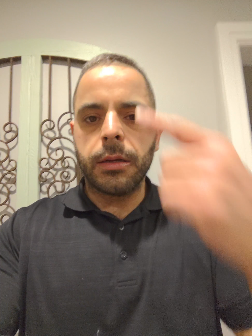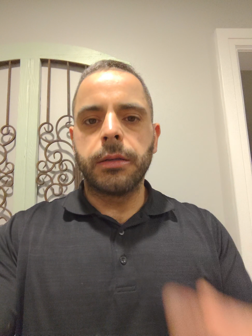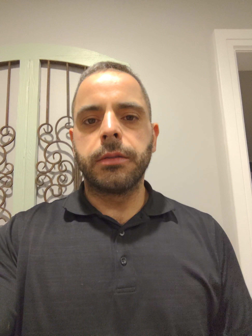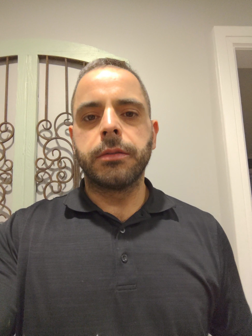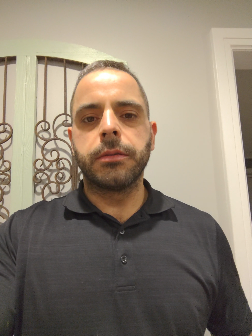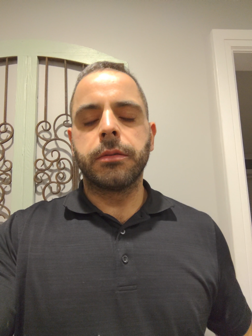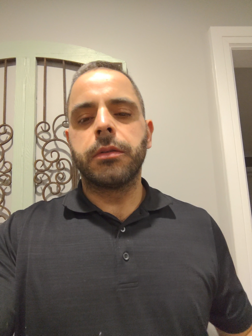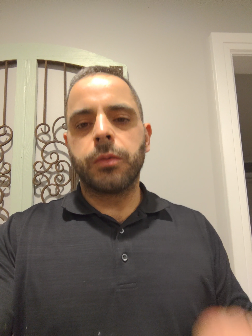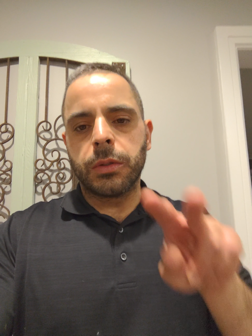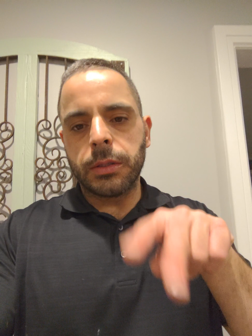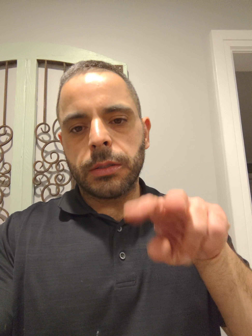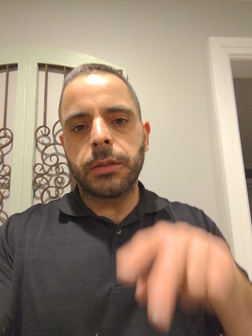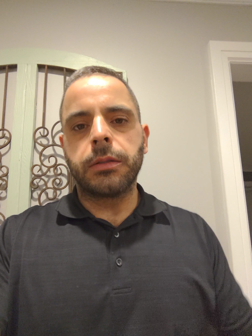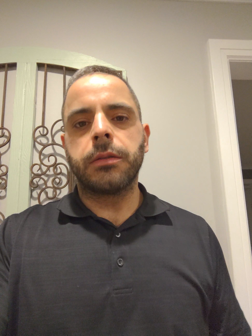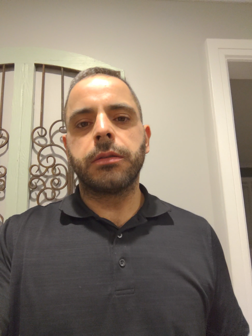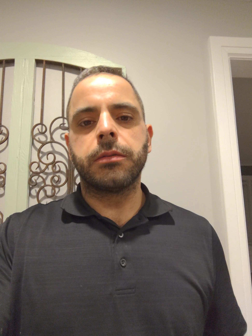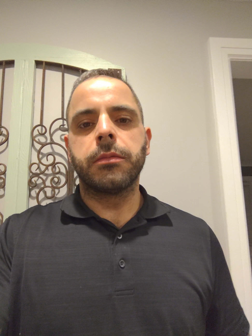read